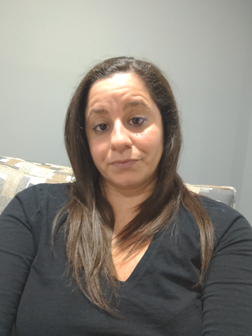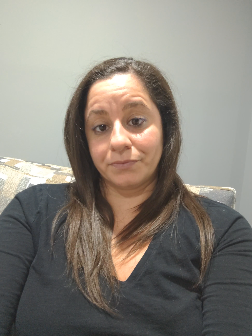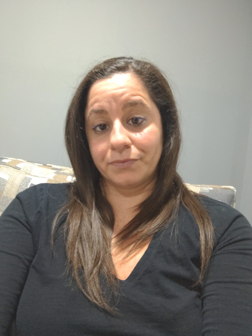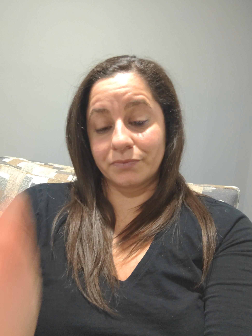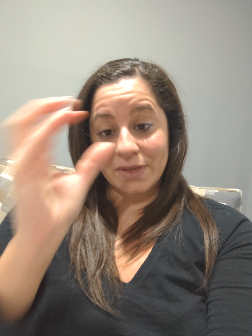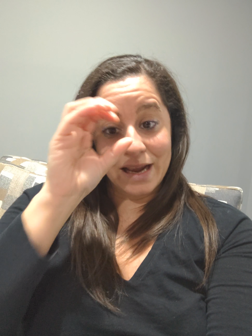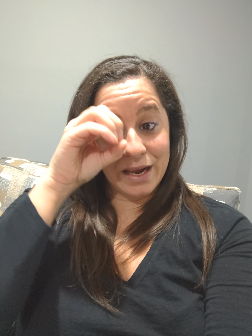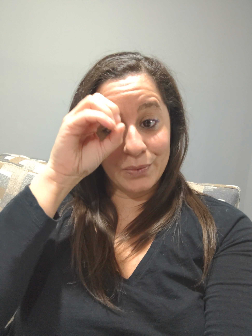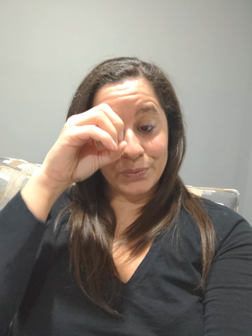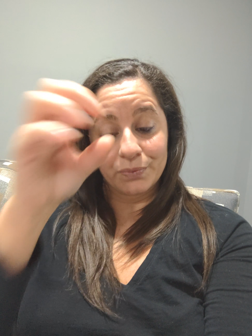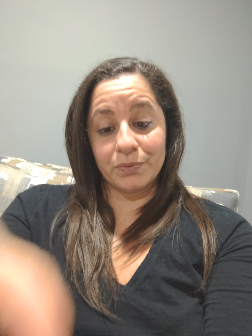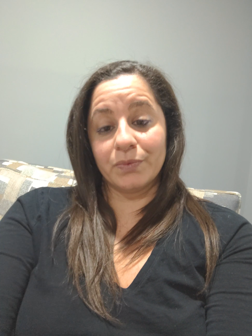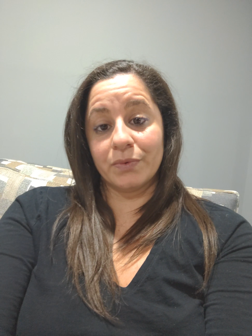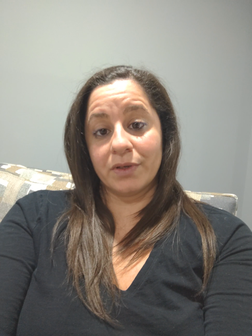owl